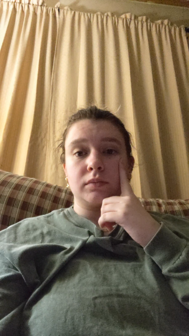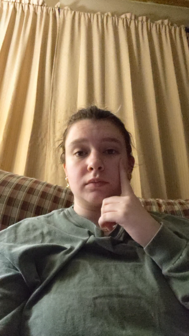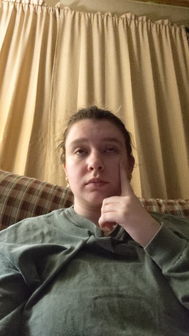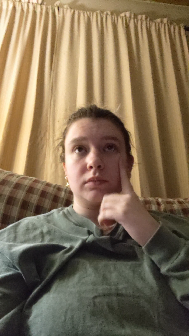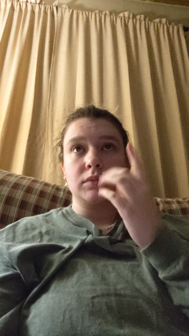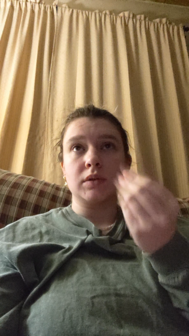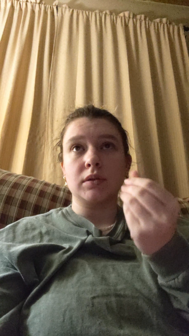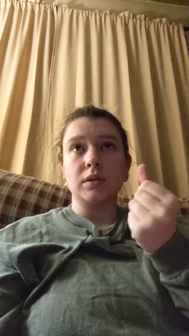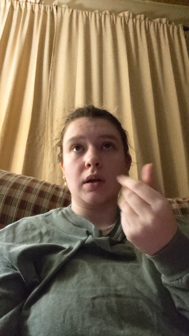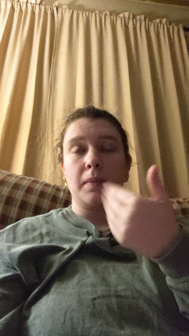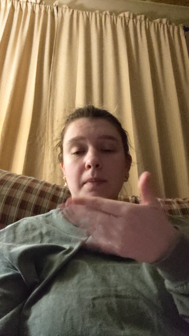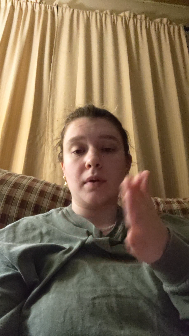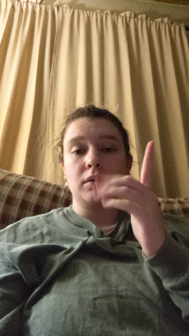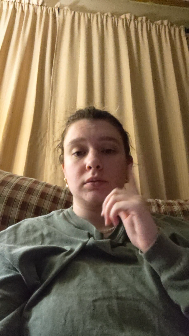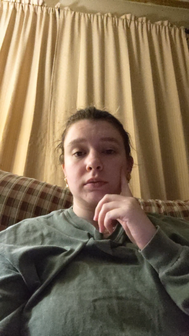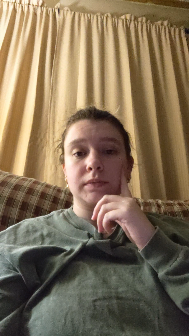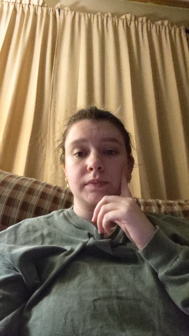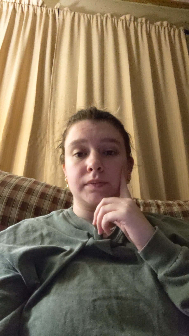sandbox